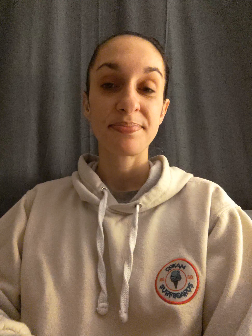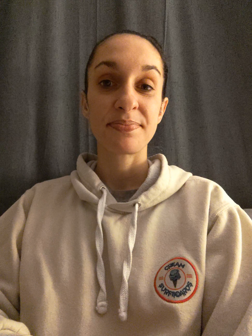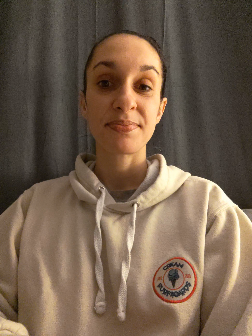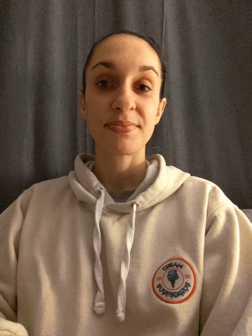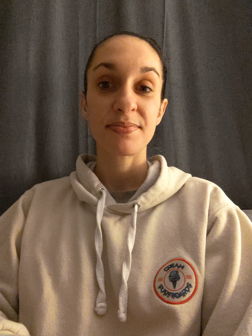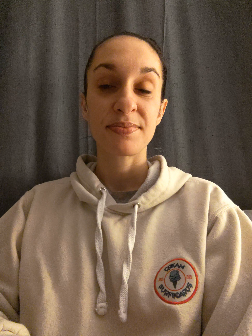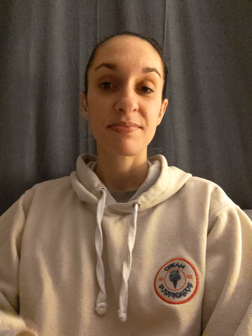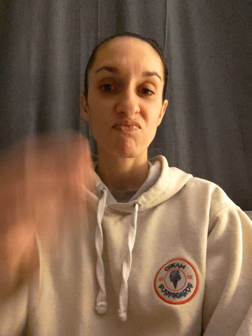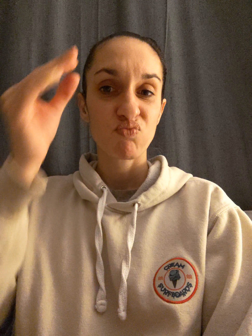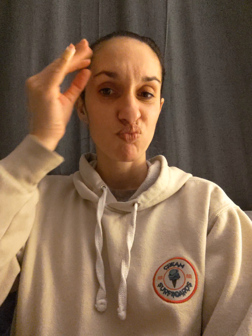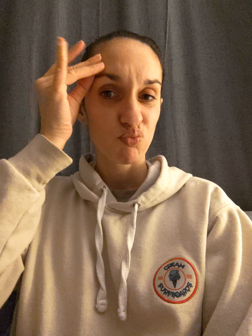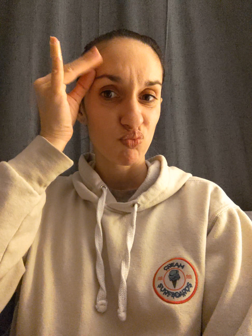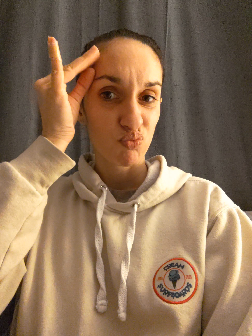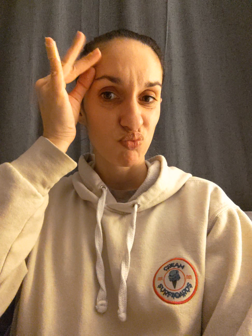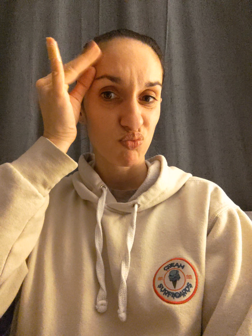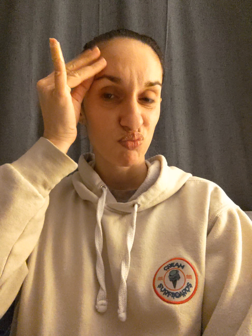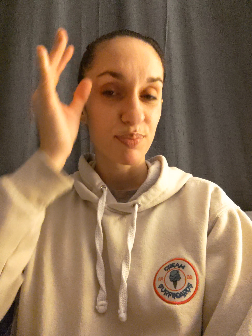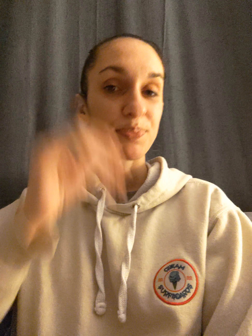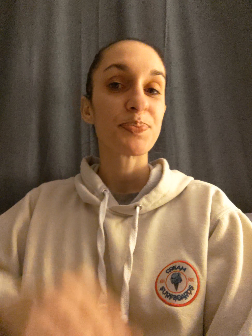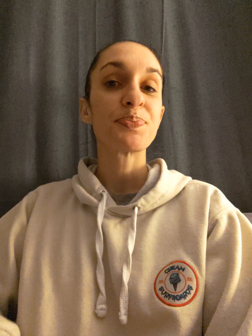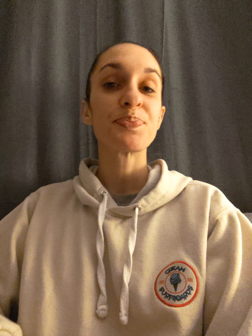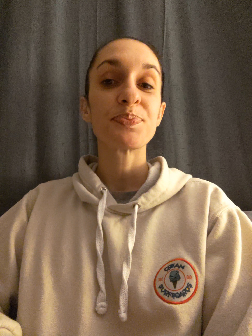think